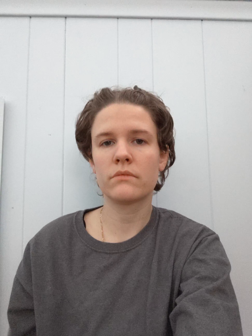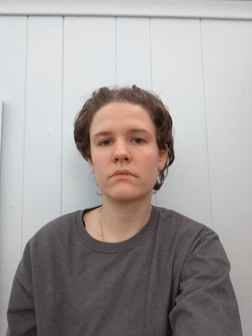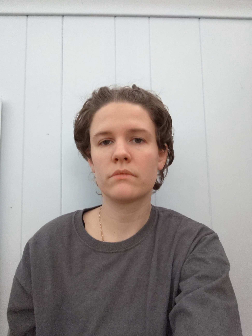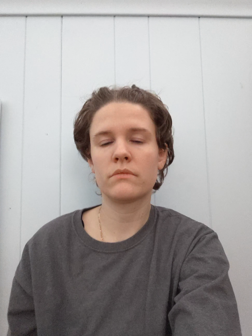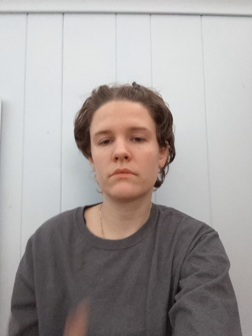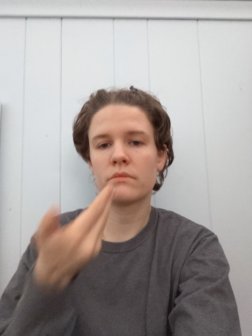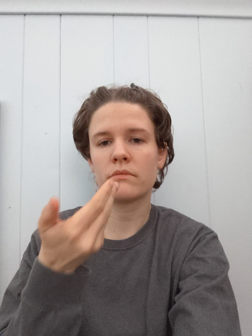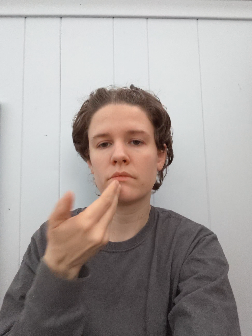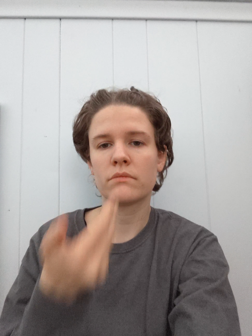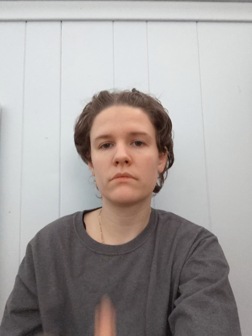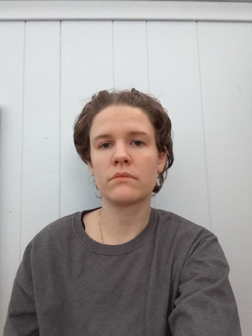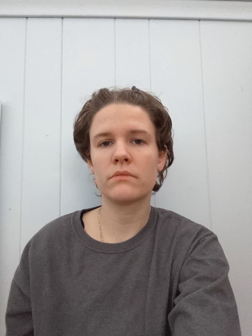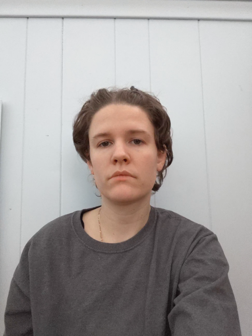pizza